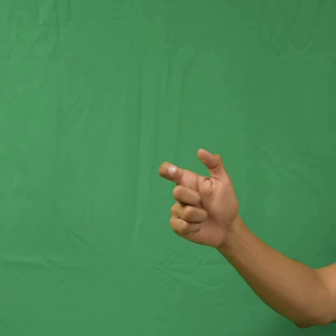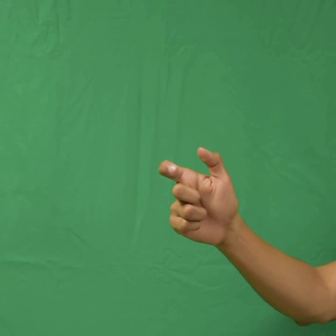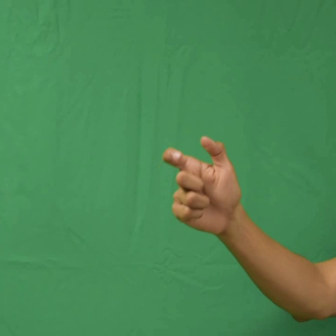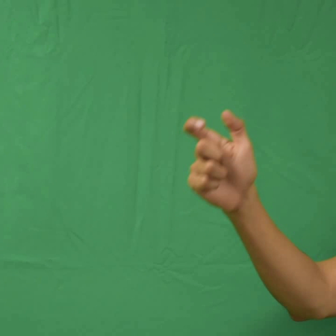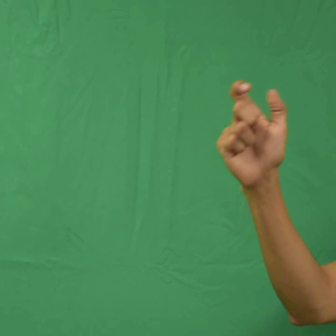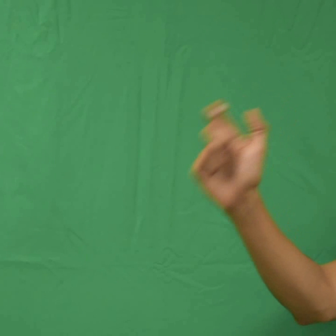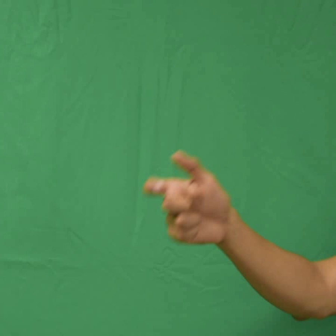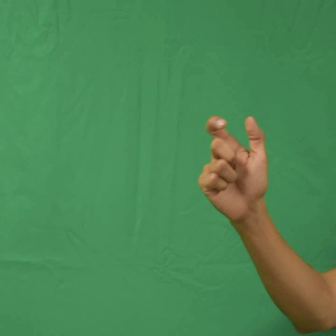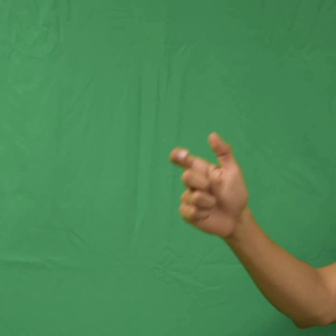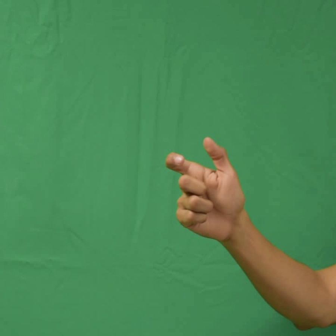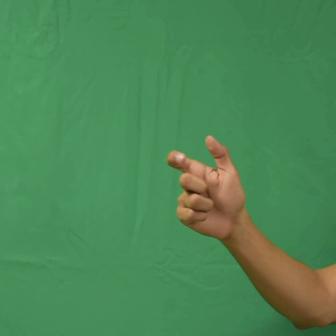Q